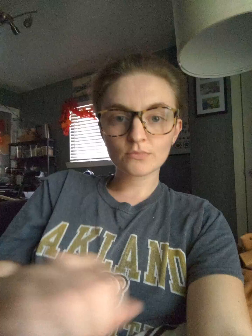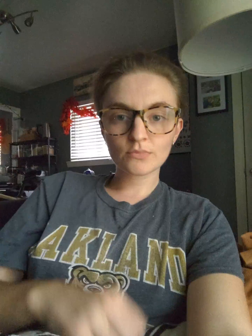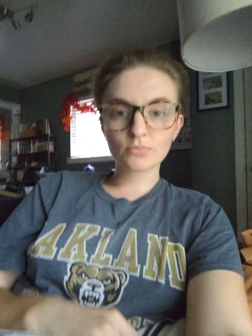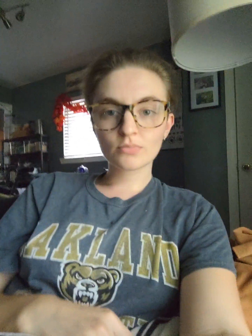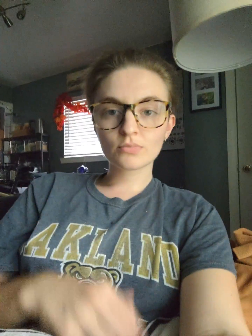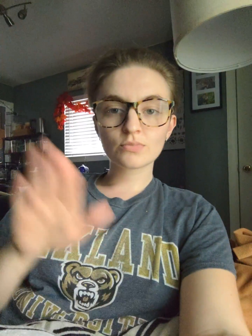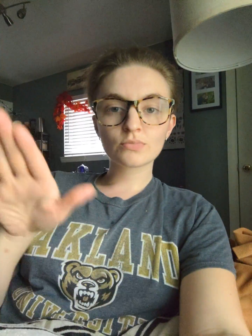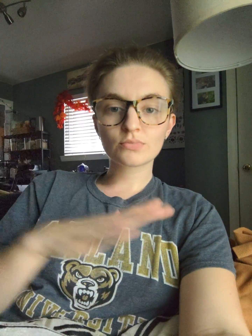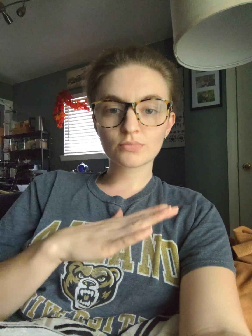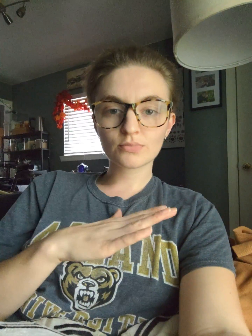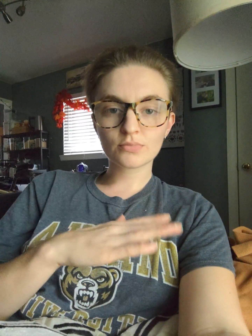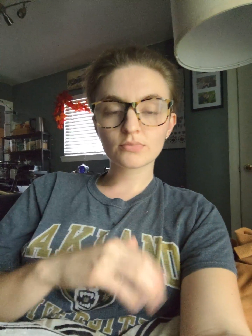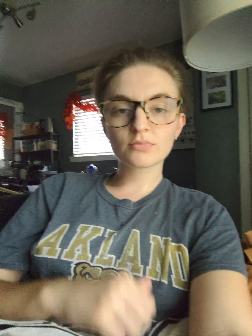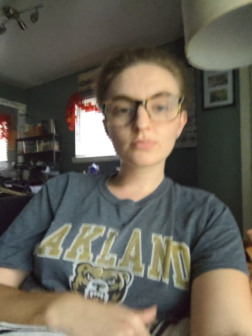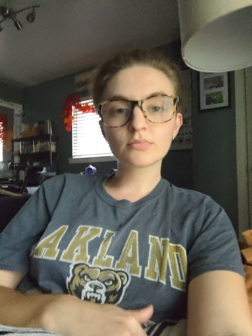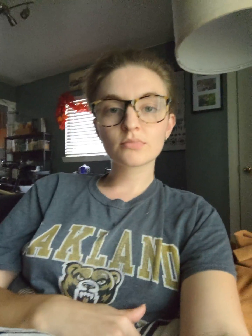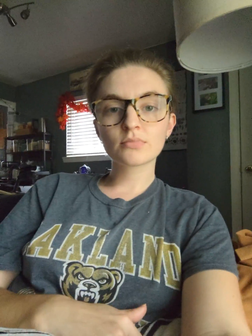full